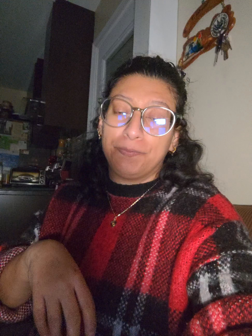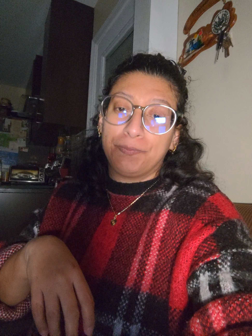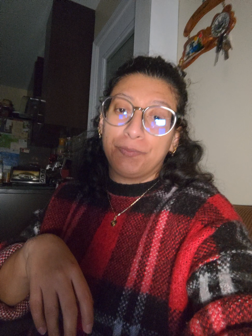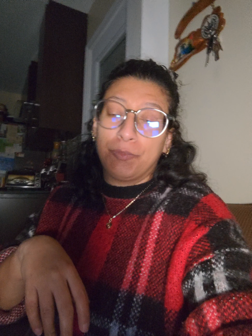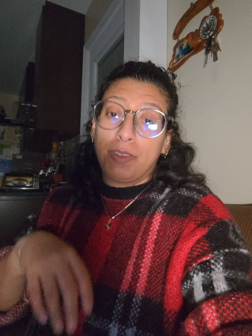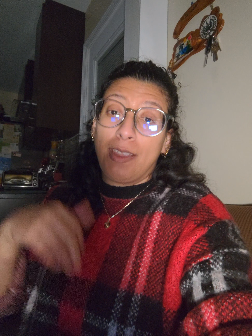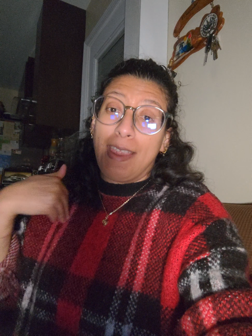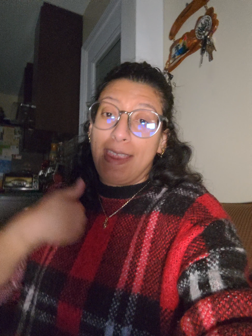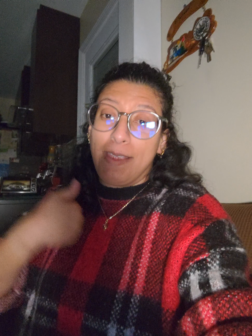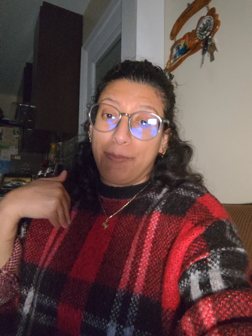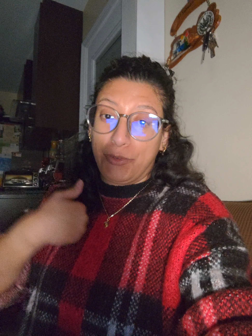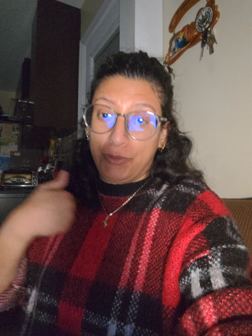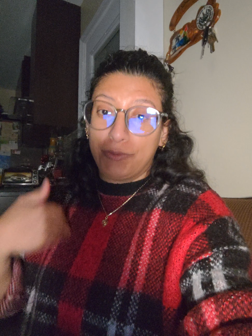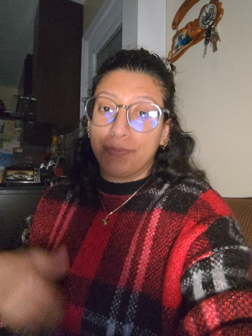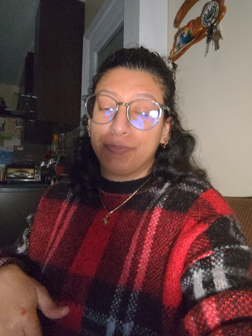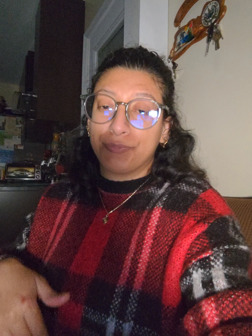animal